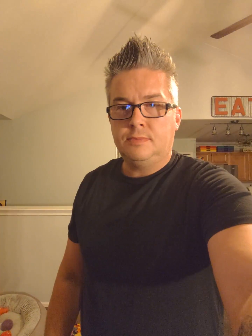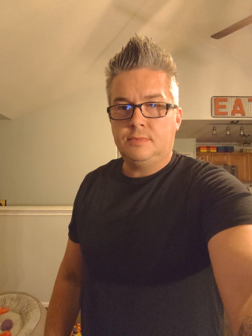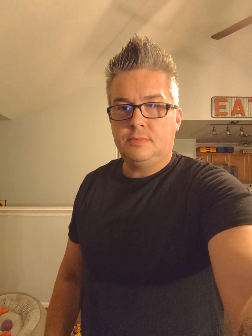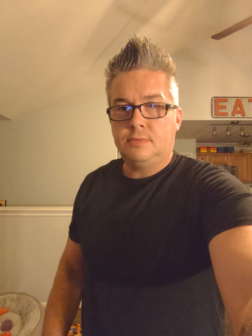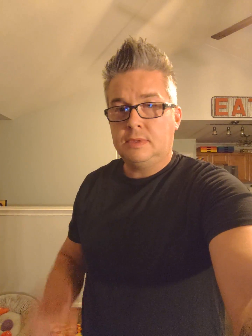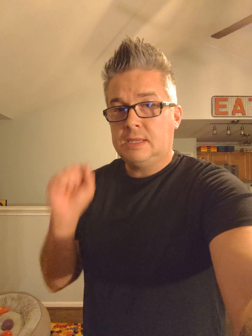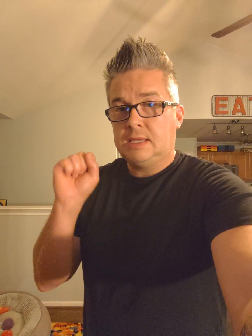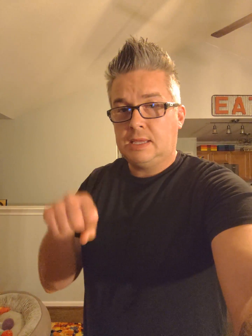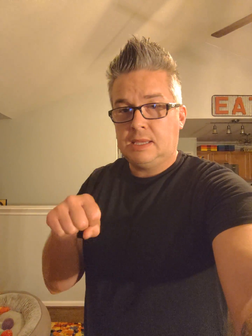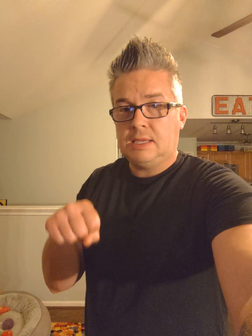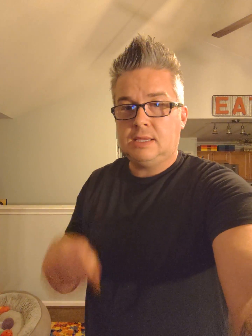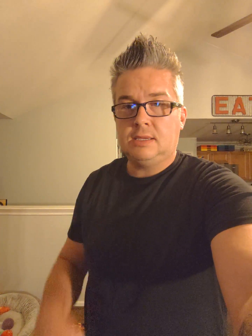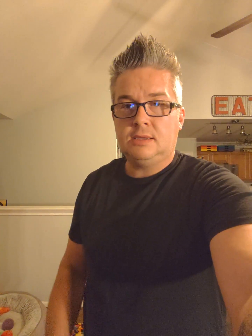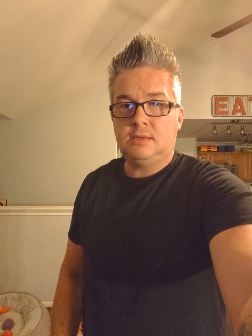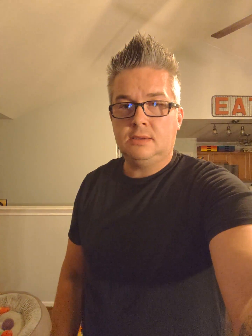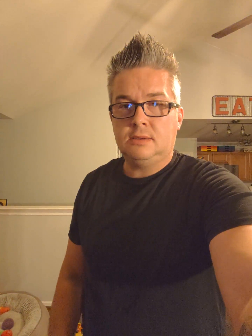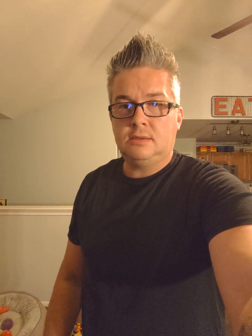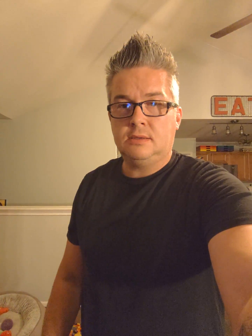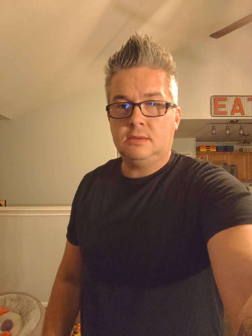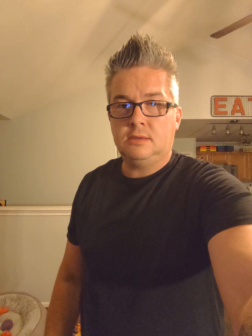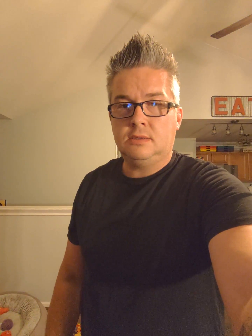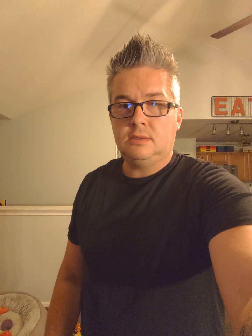could